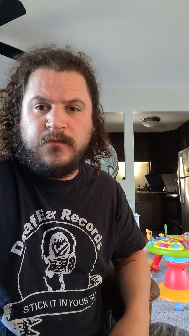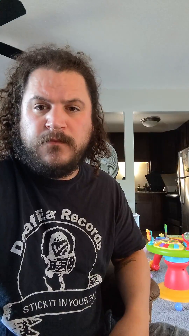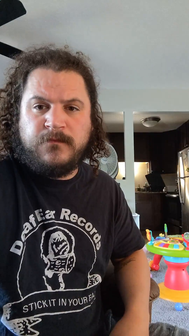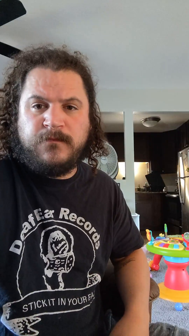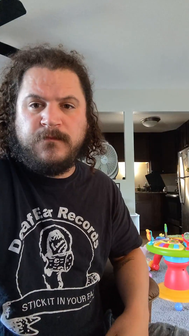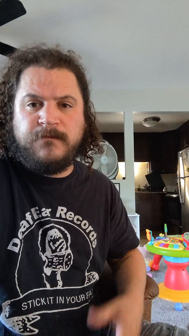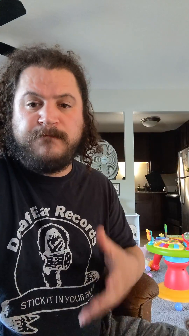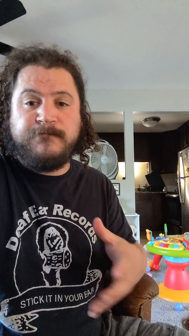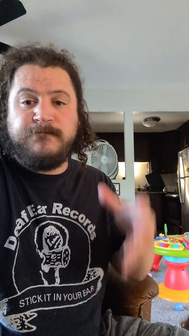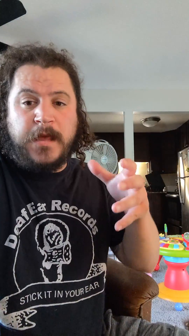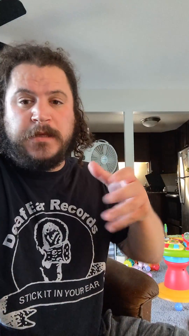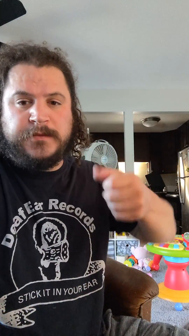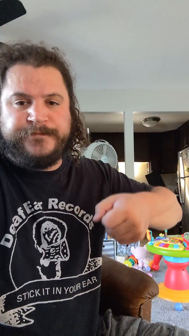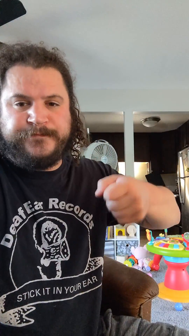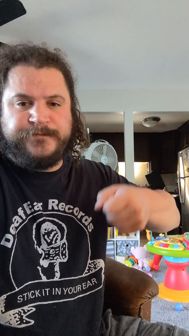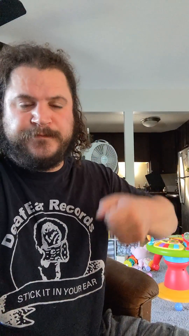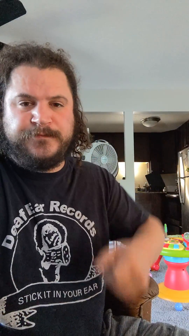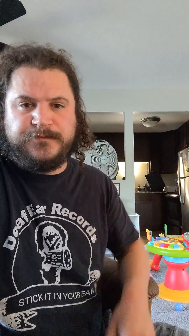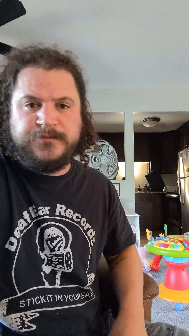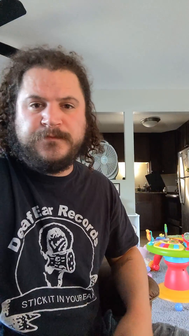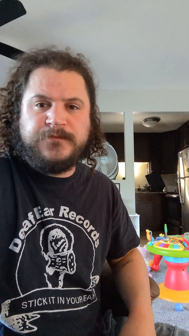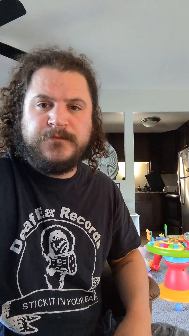bucket